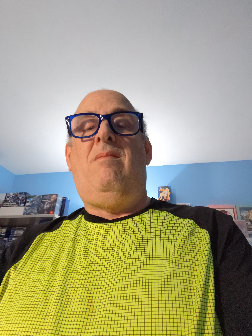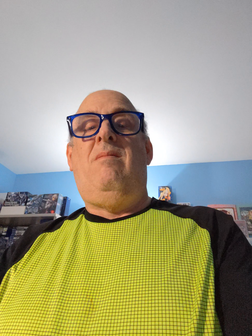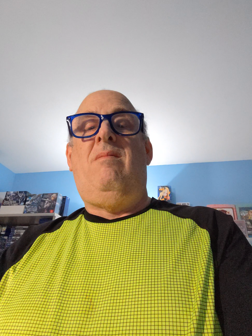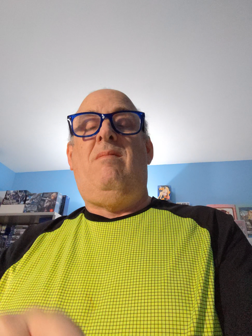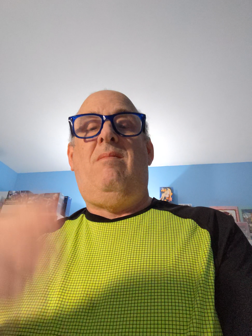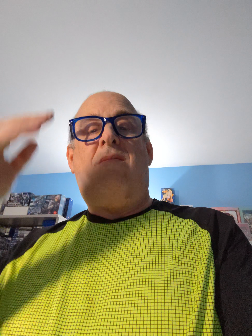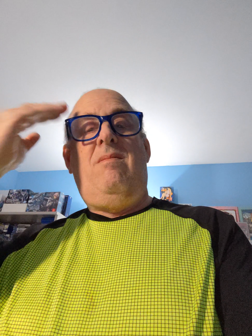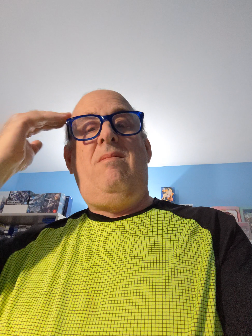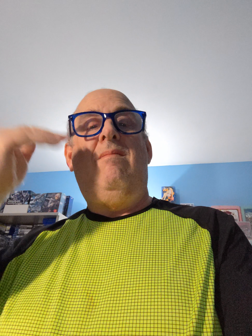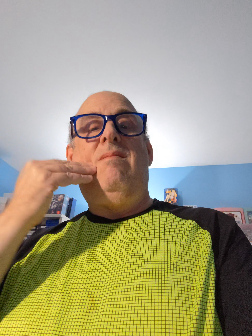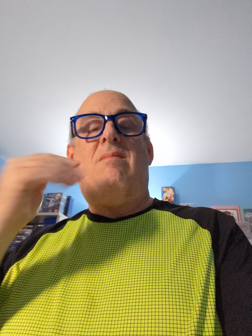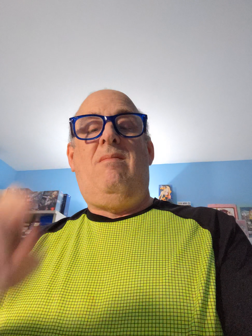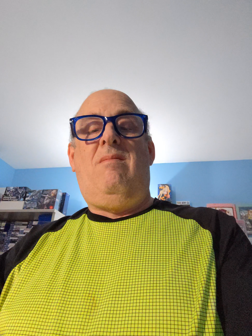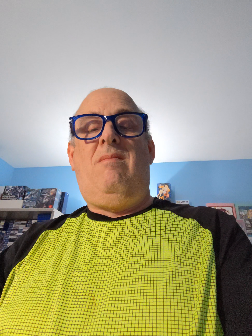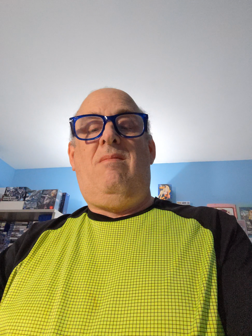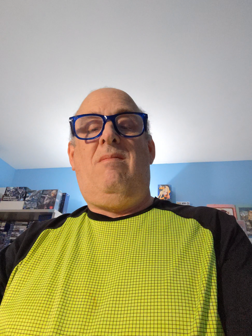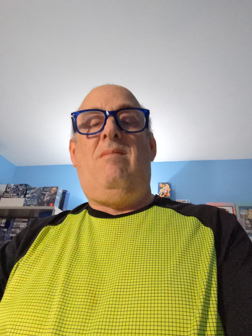head